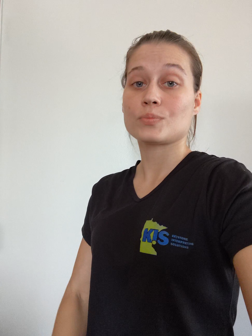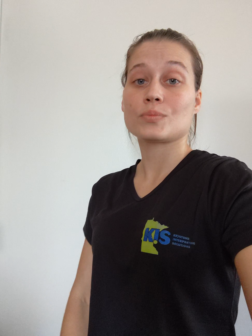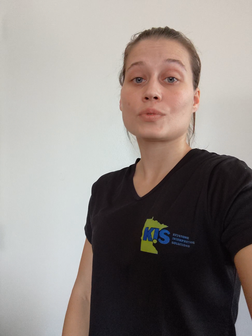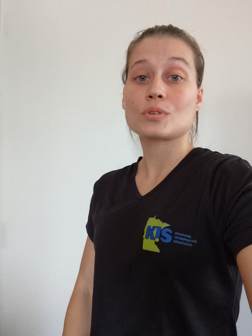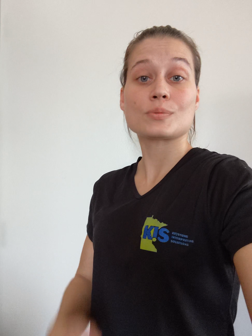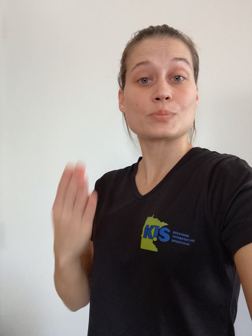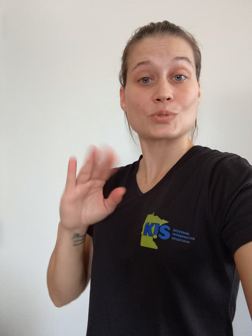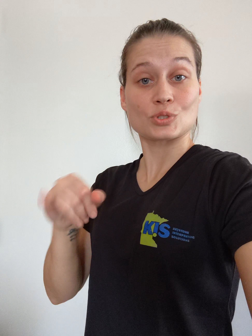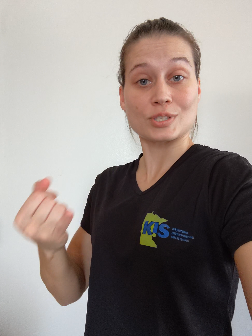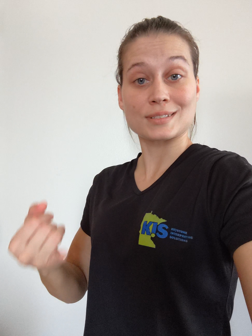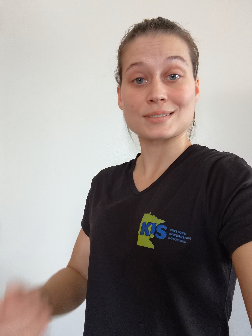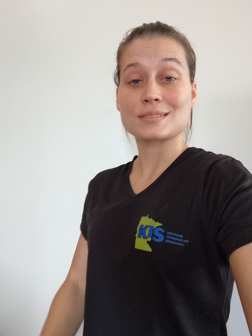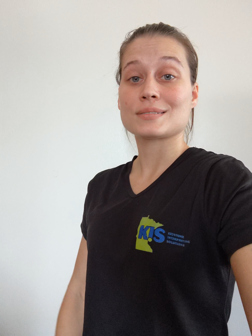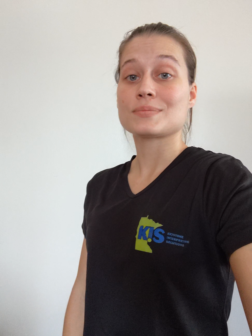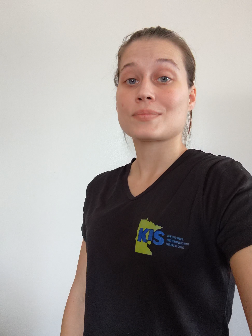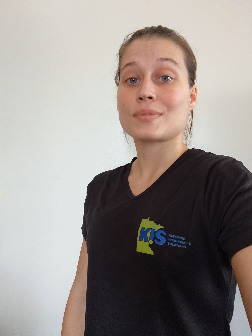jeans